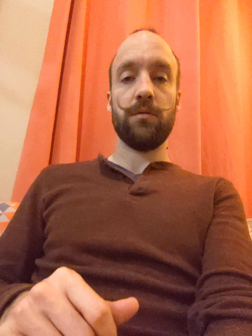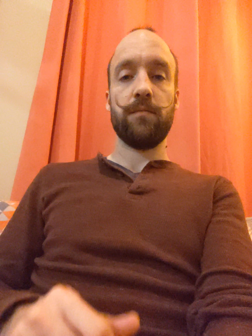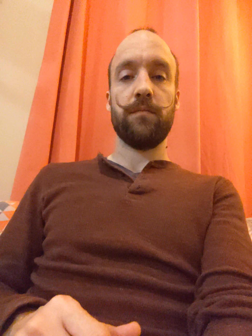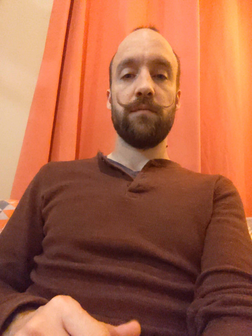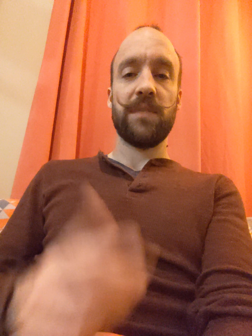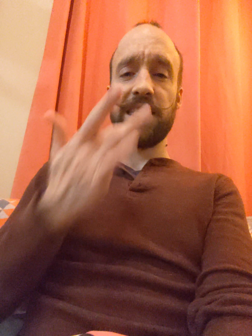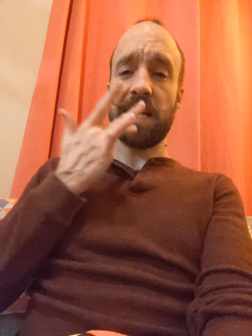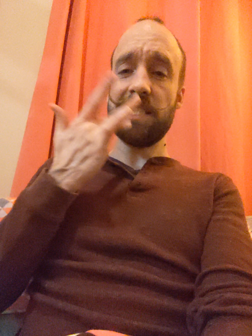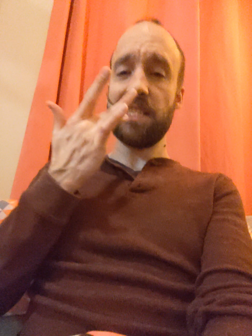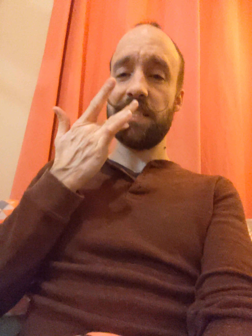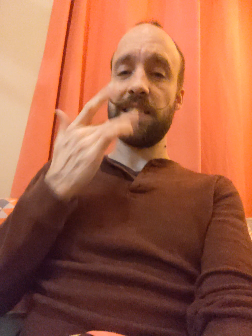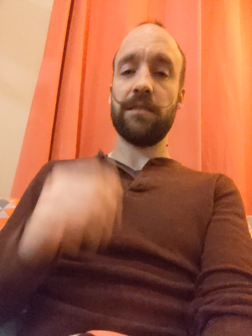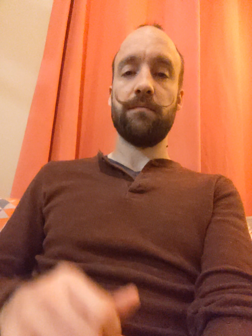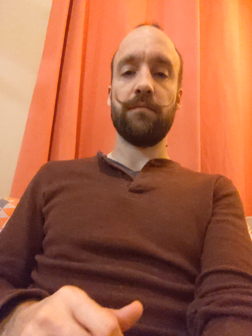taste